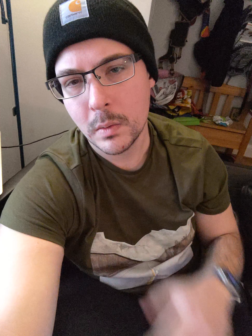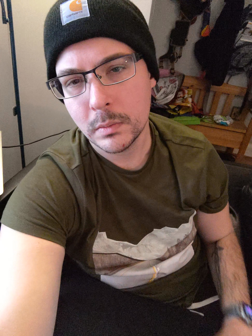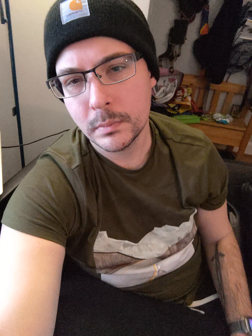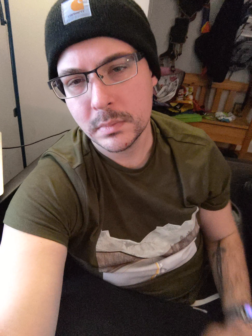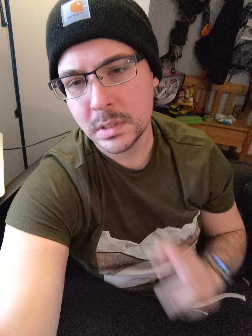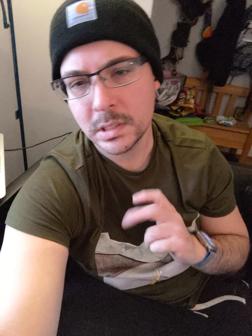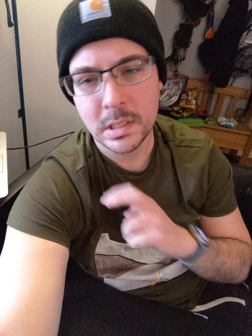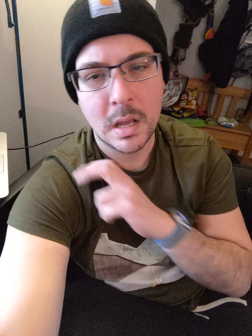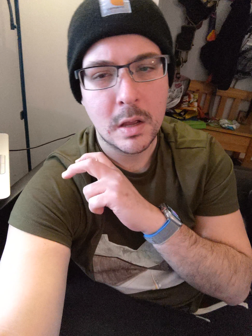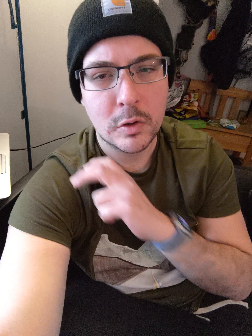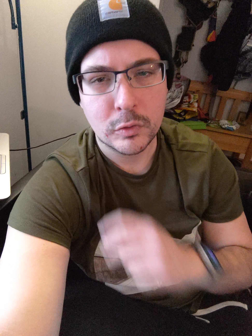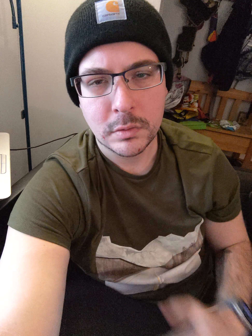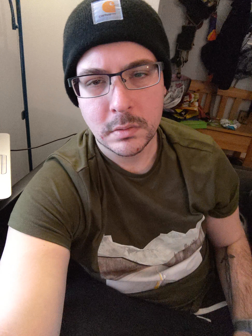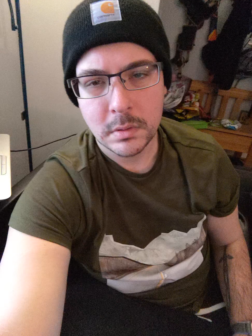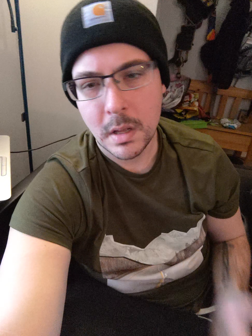stairs